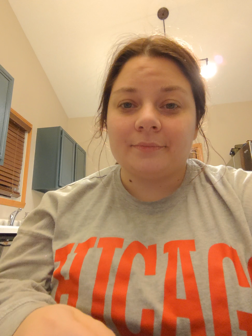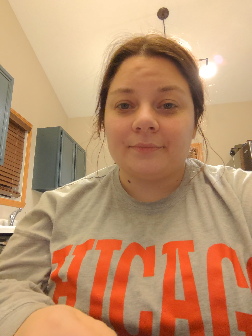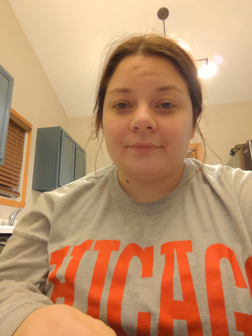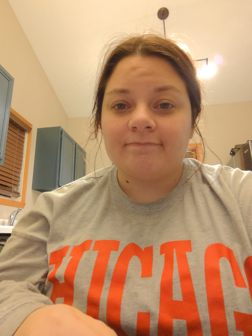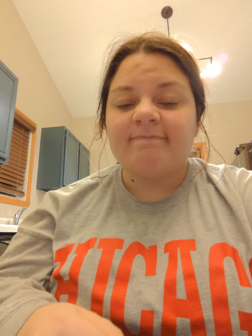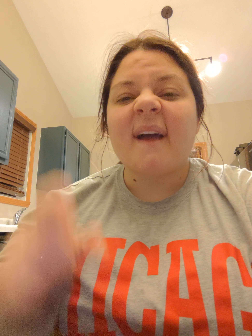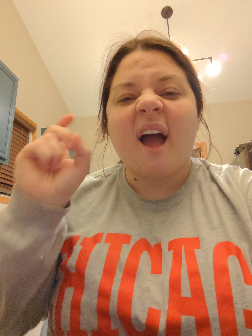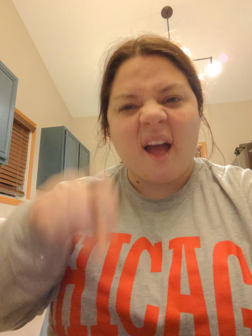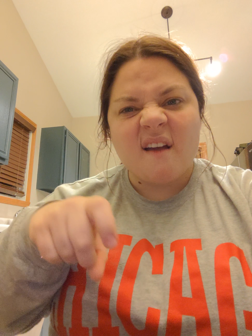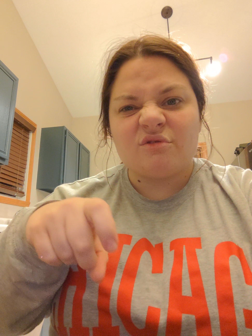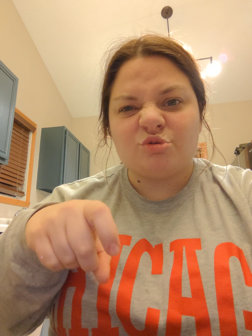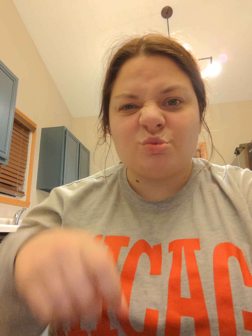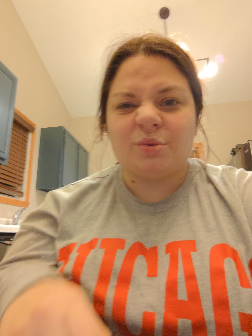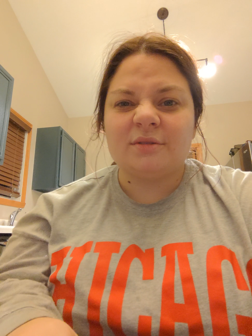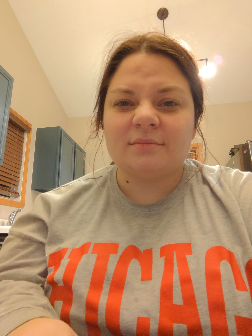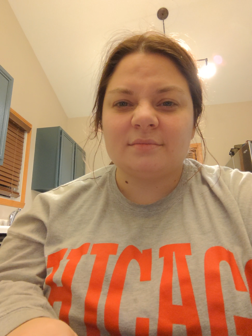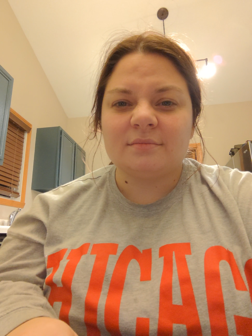have to